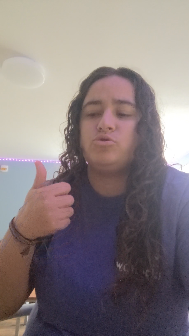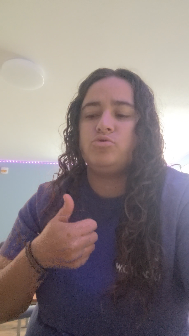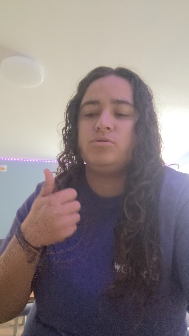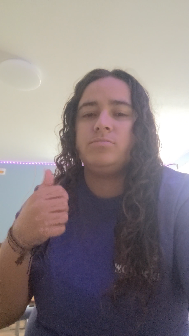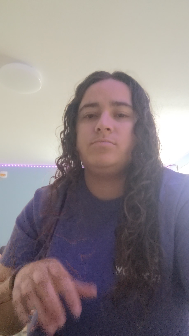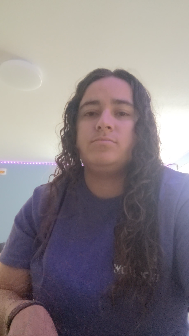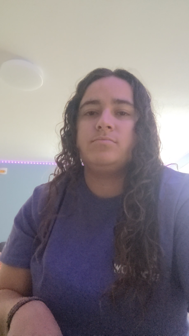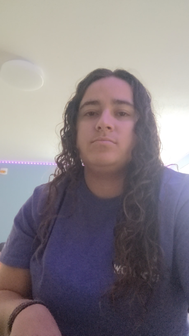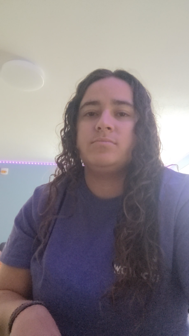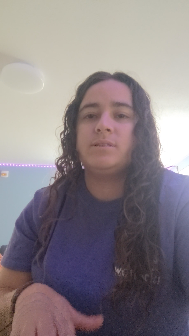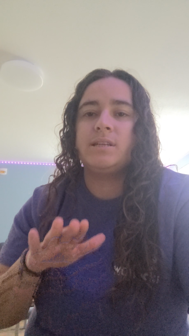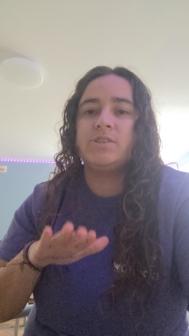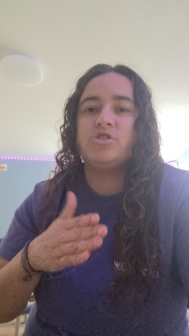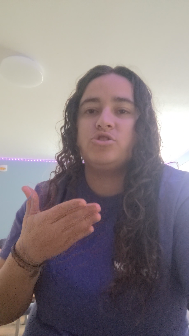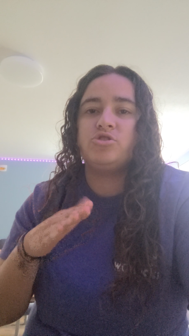kitchen